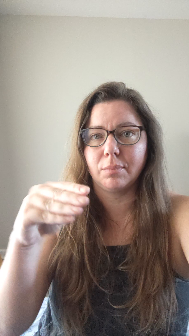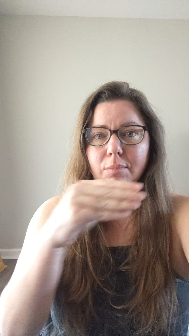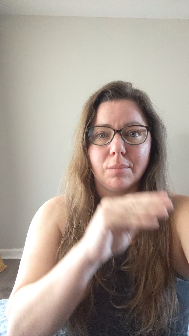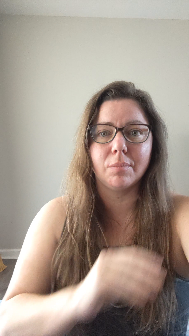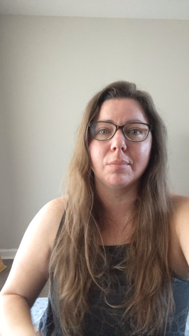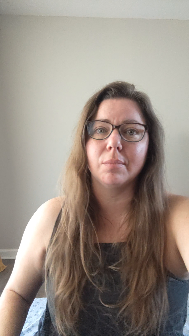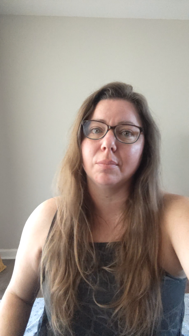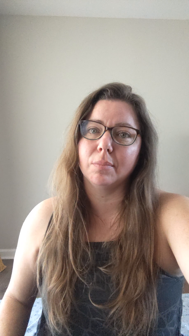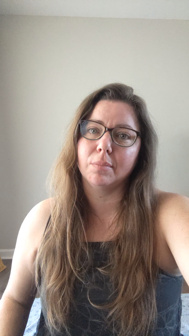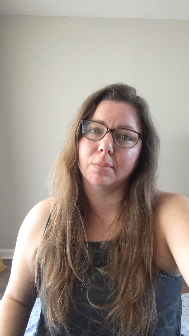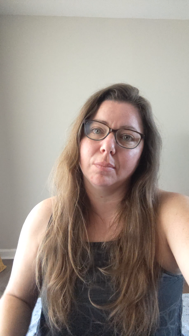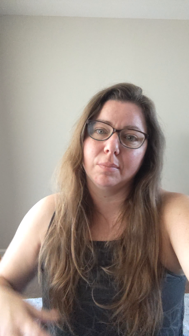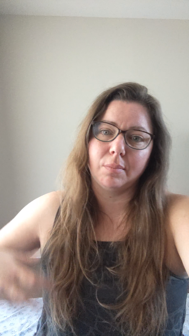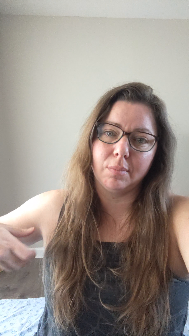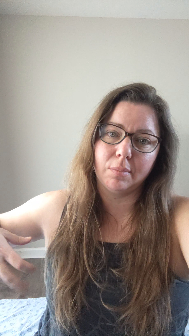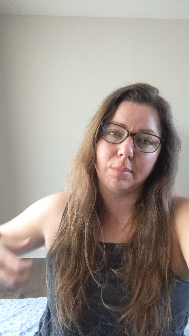monkey